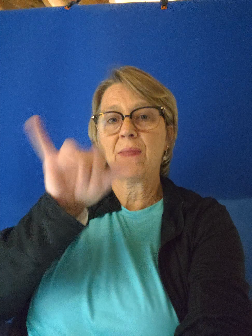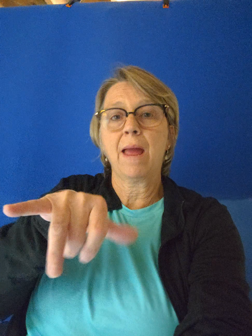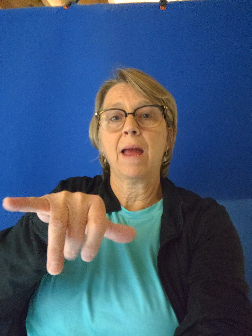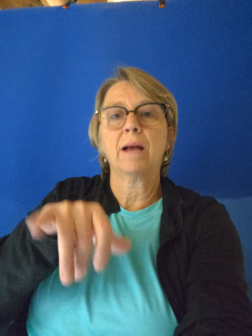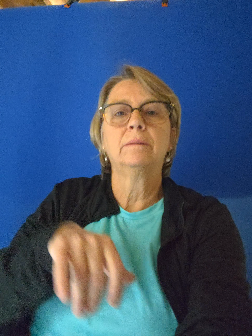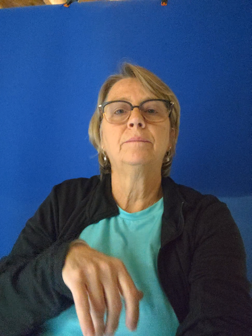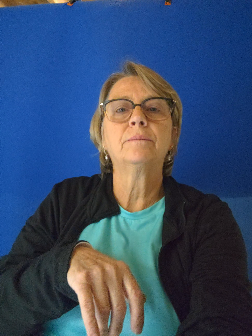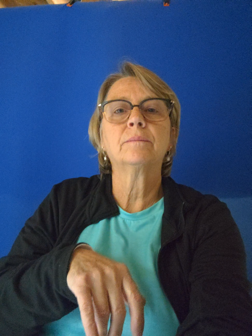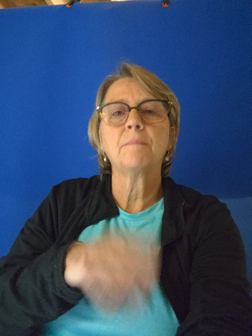that